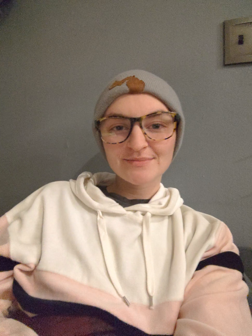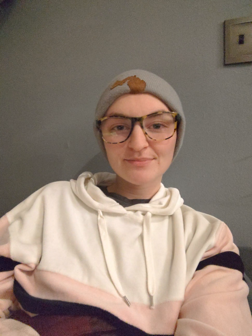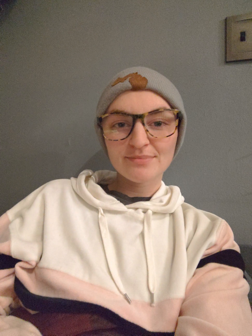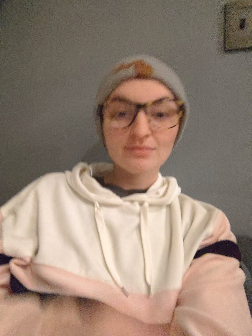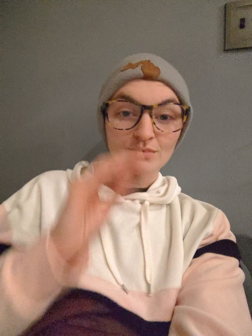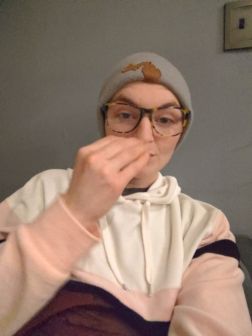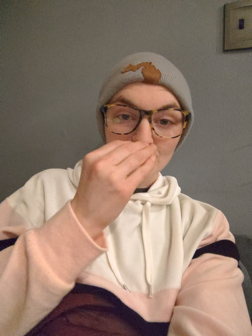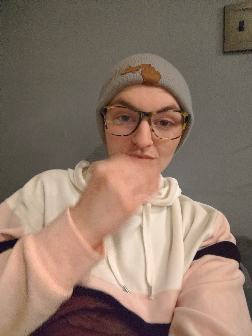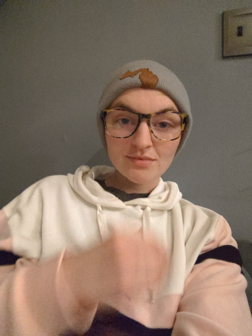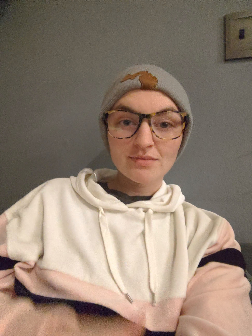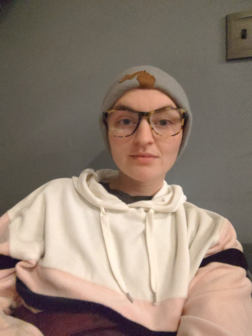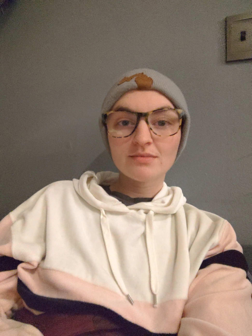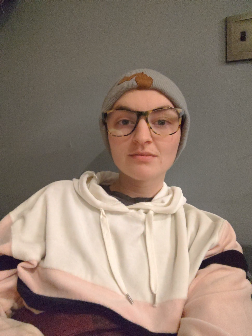flower